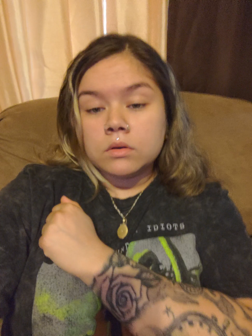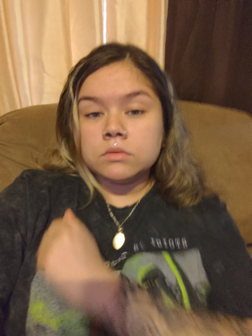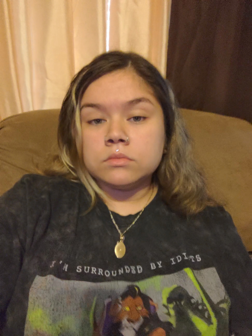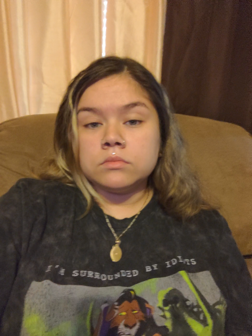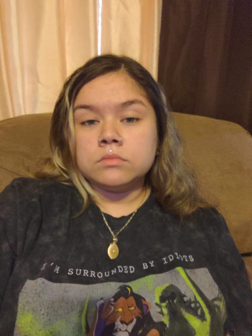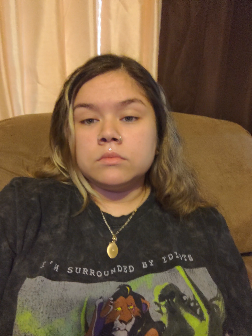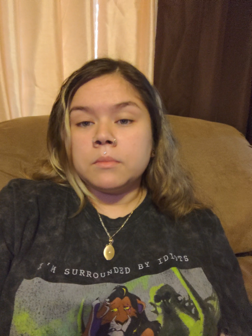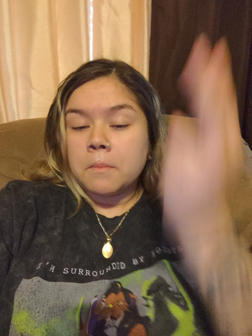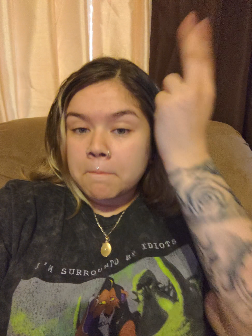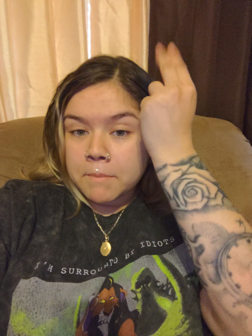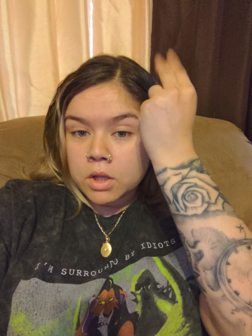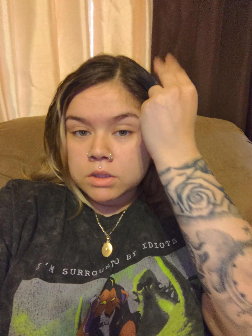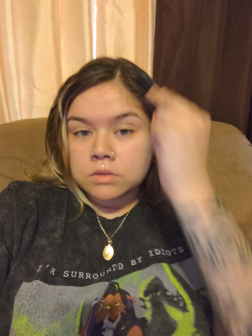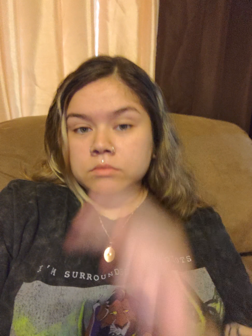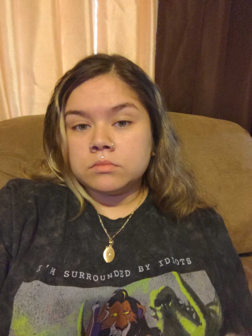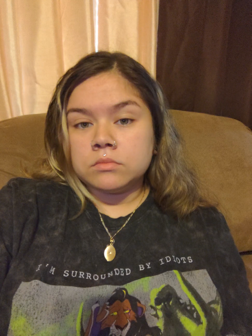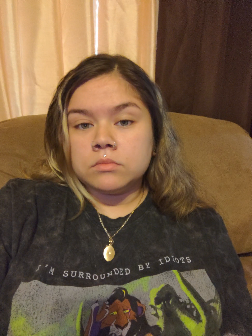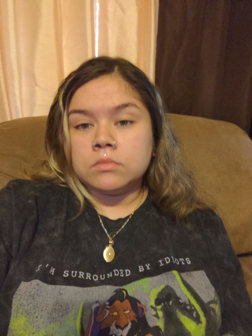bunny